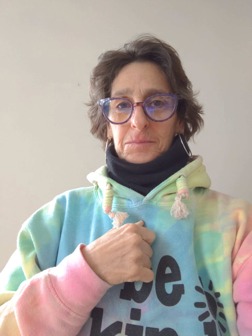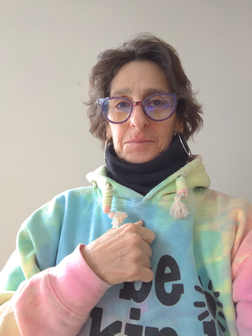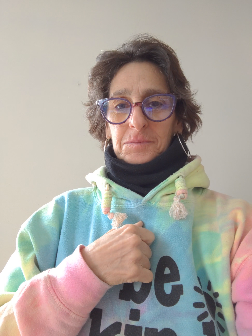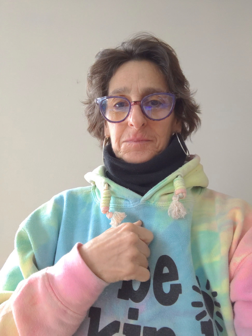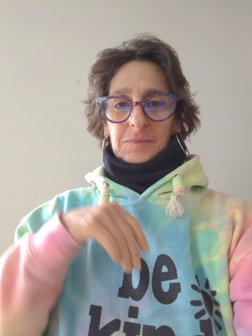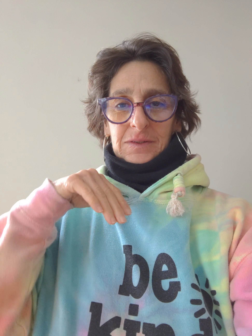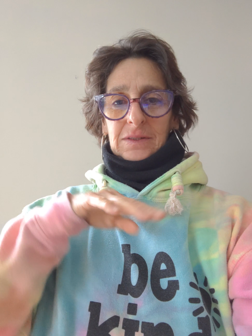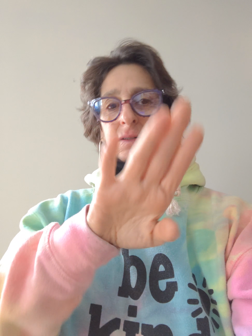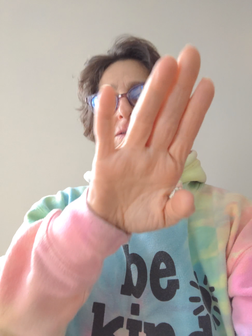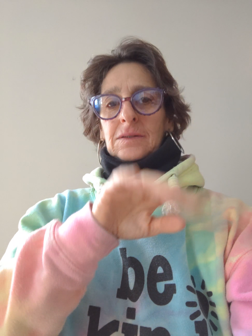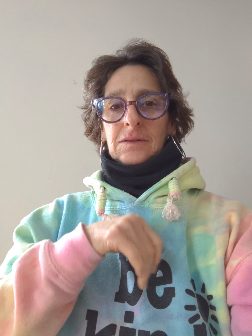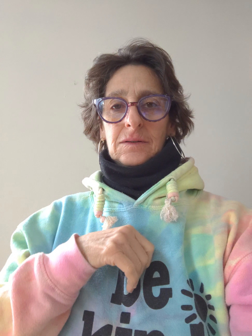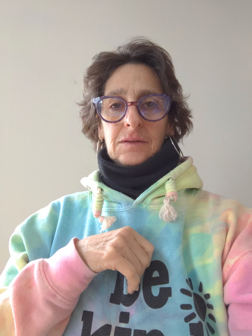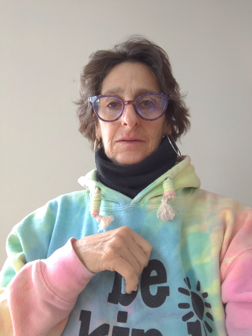into